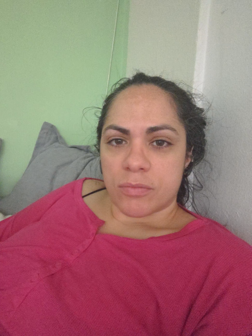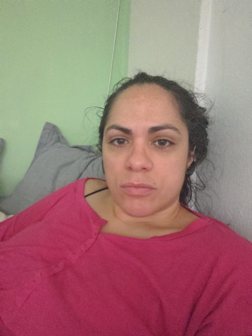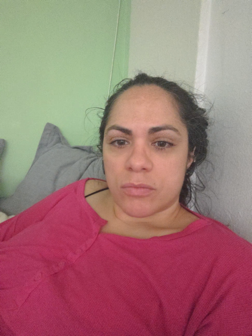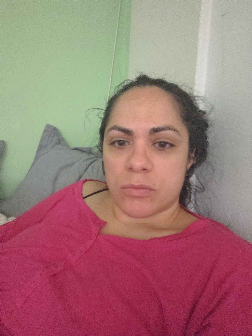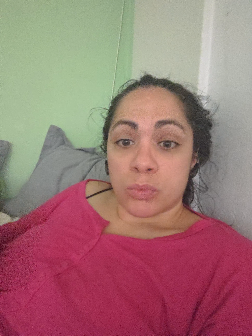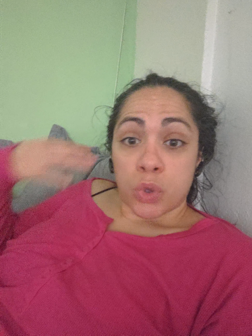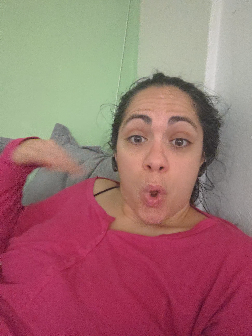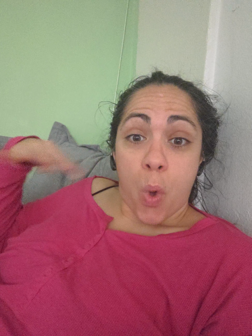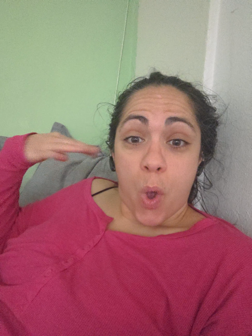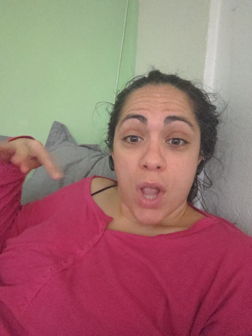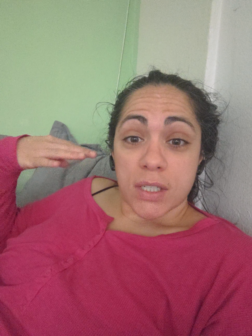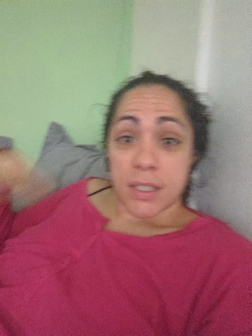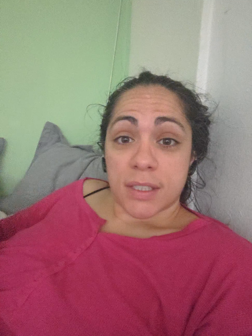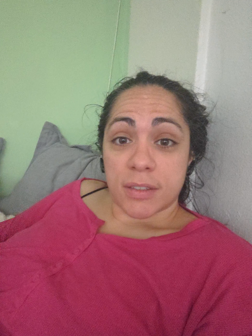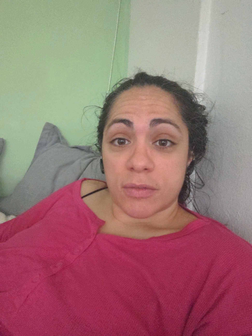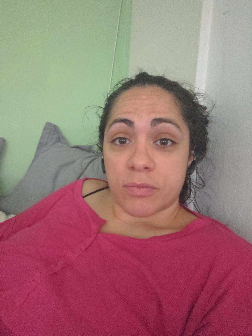noisy